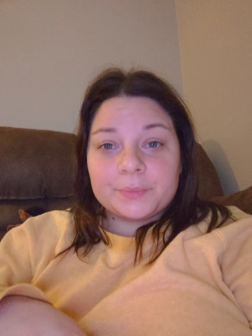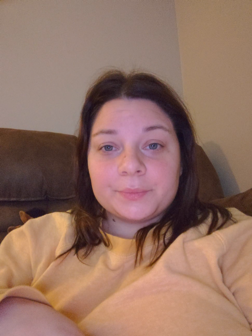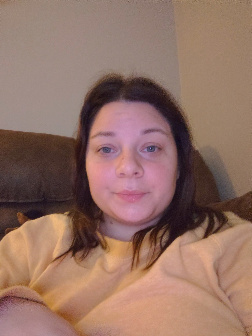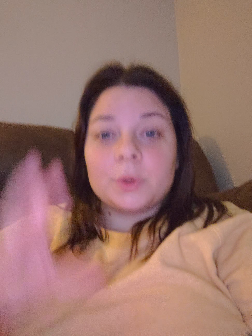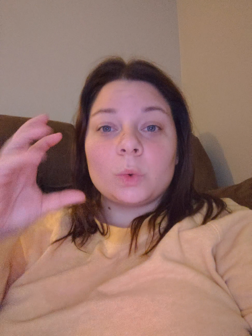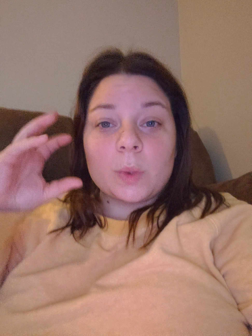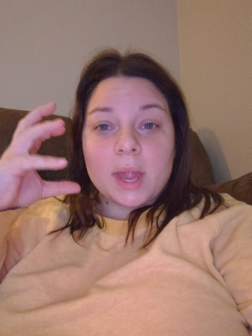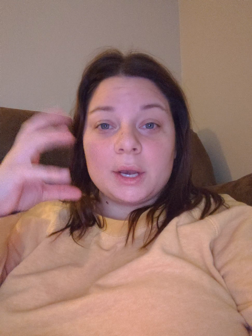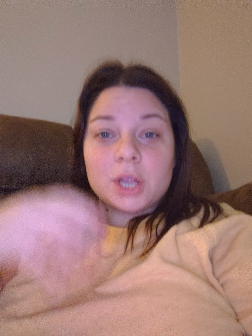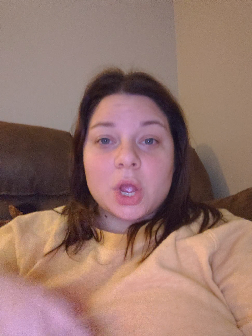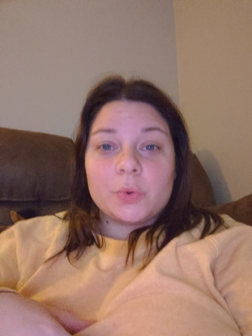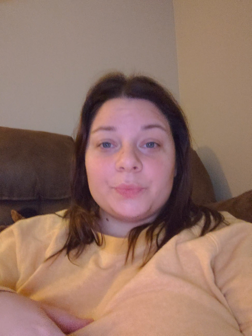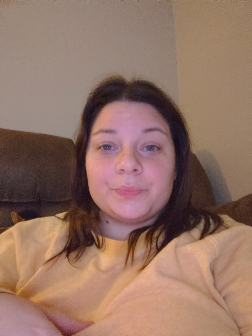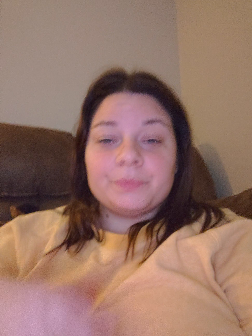radio